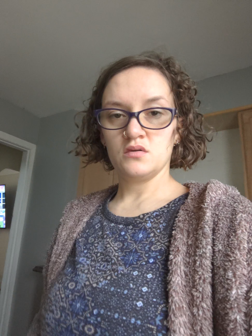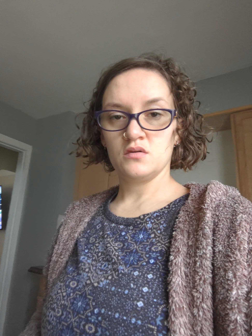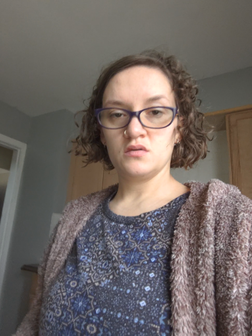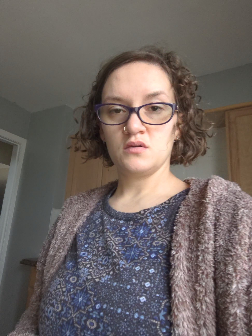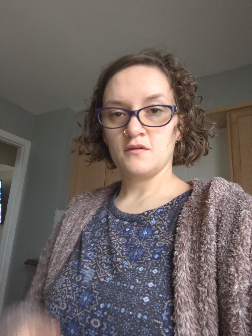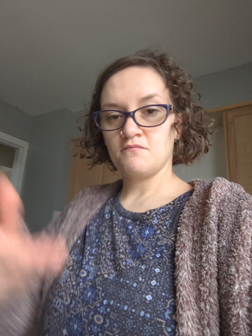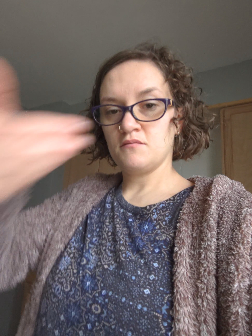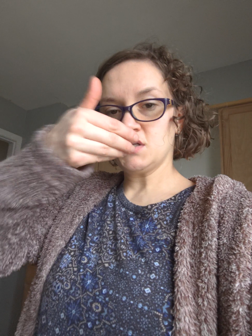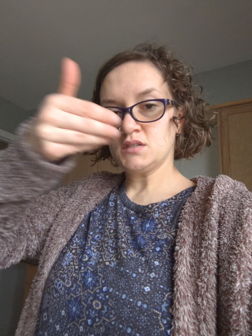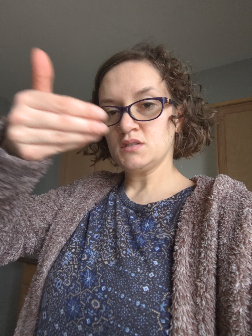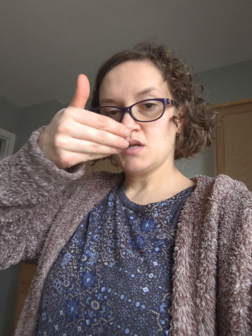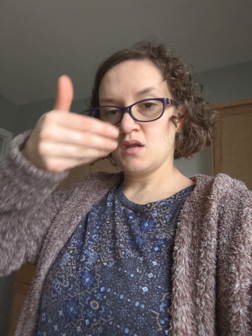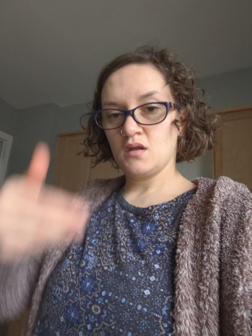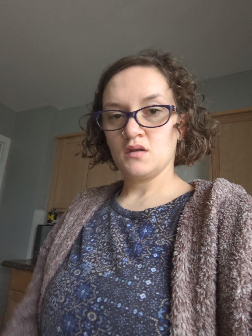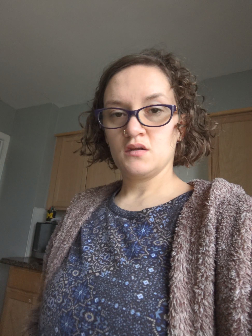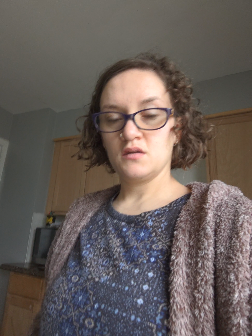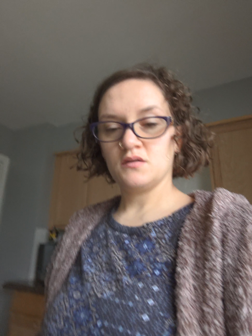pizza